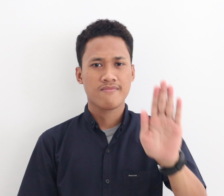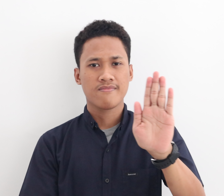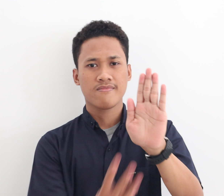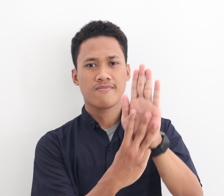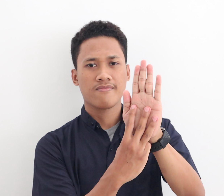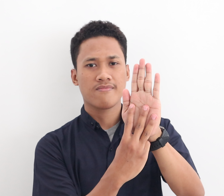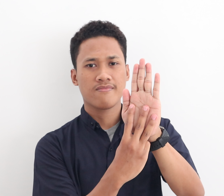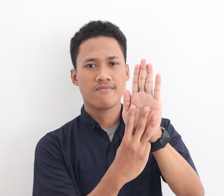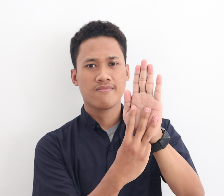M